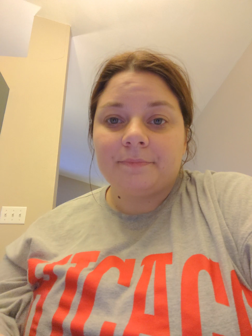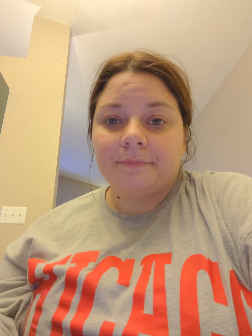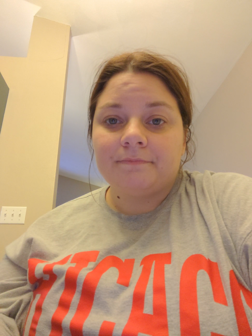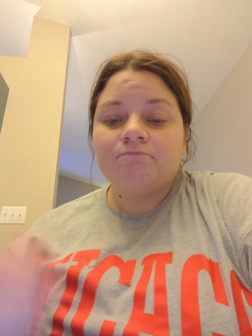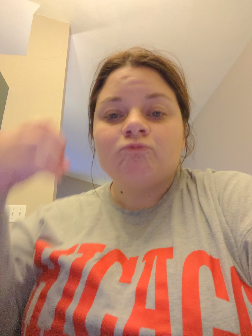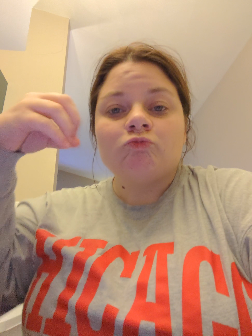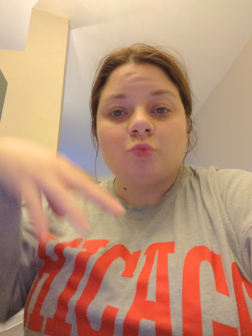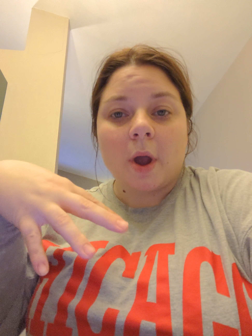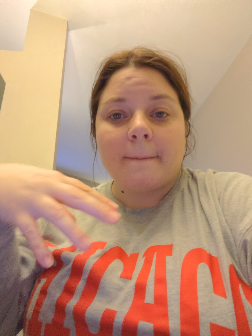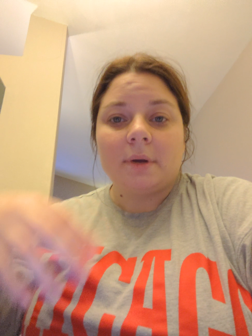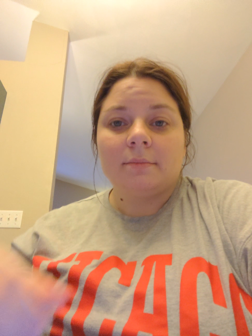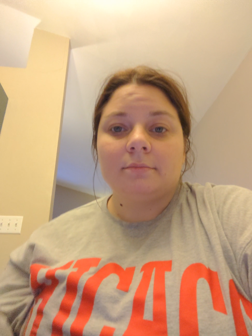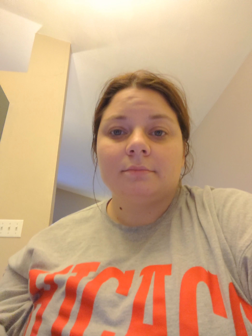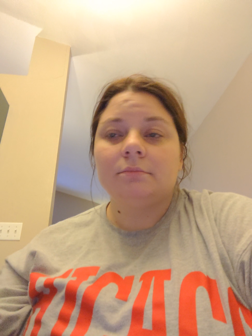drop